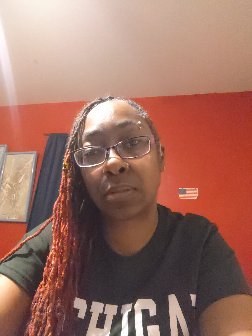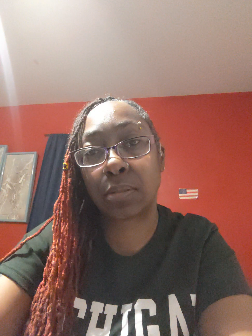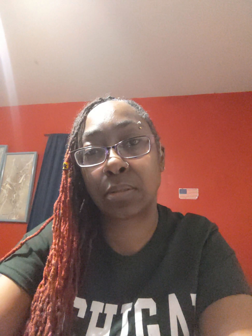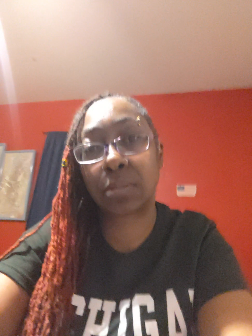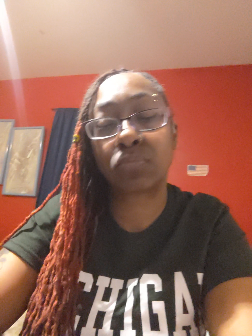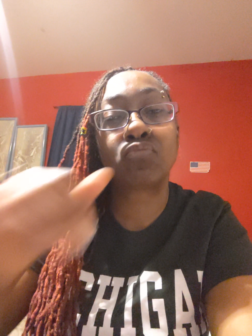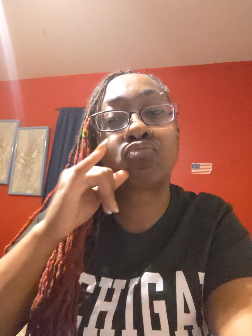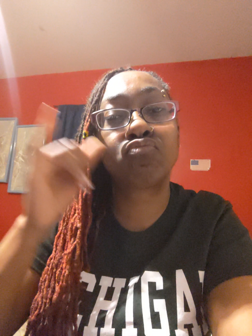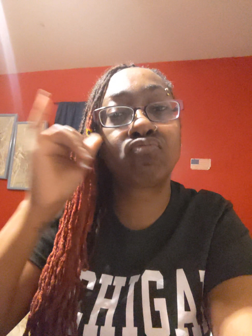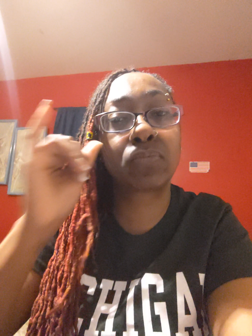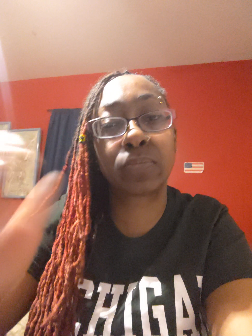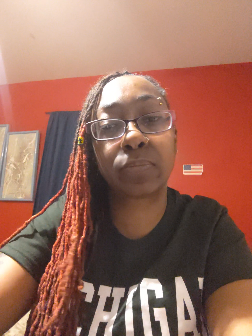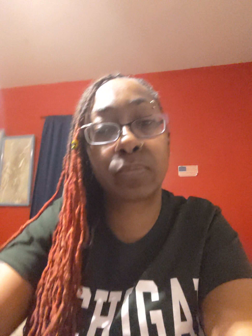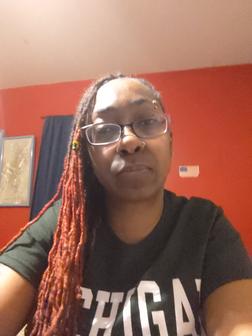yesterday